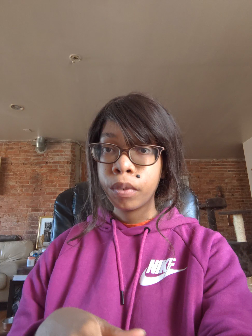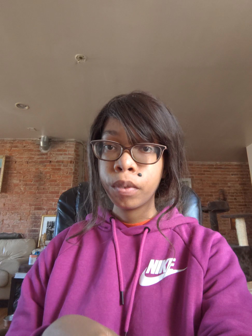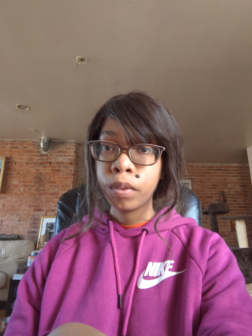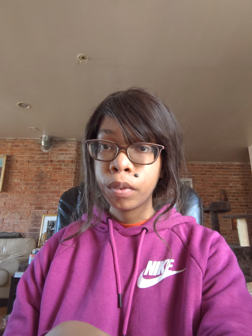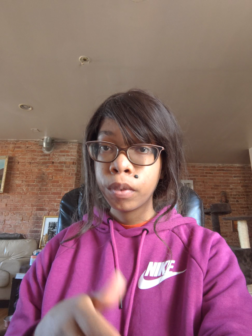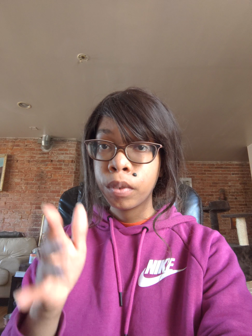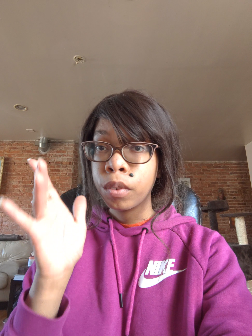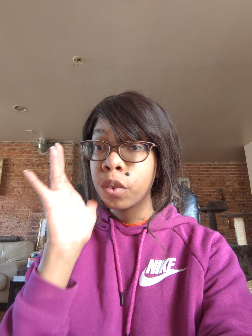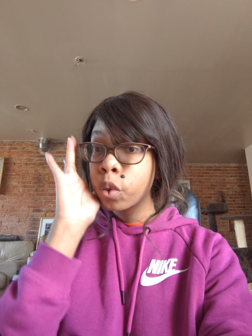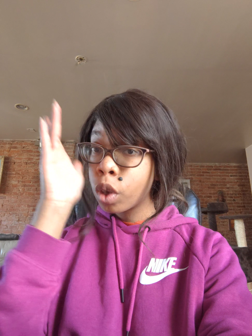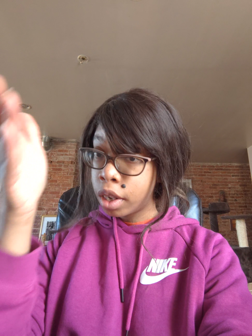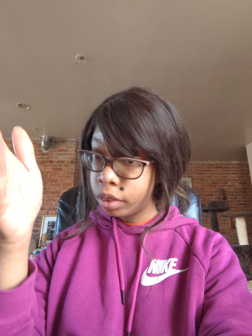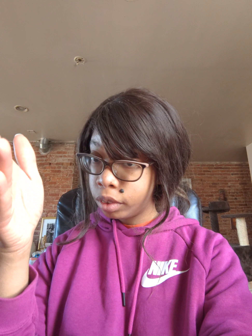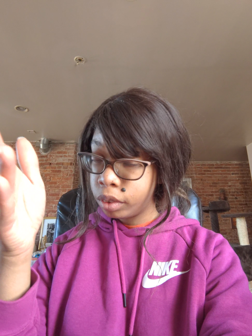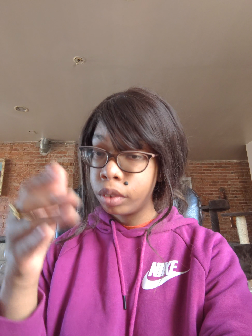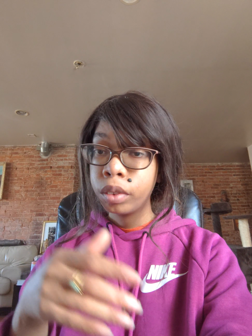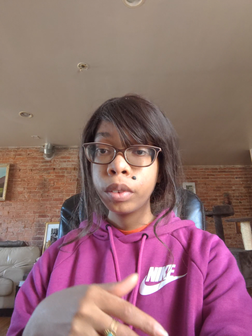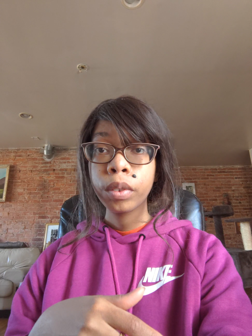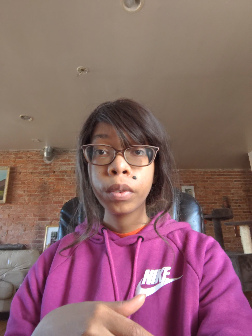will